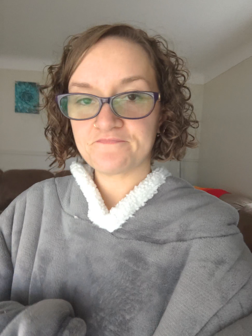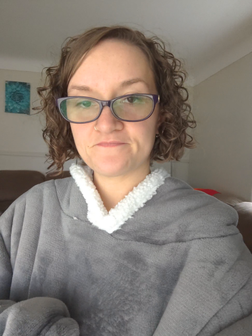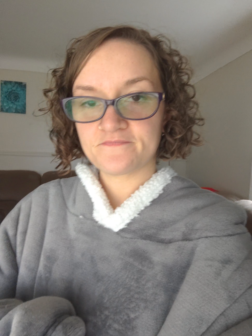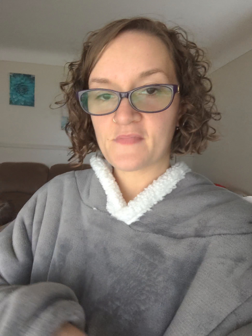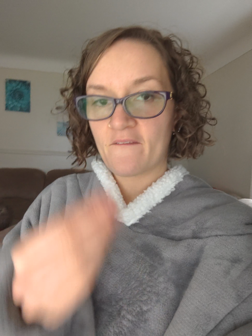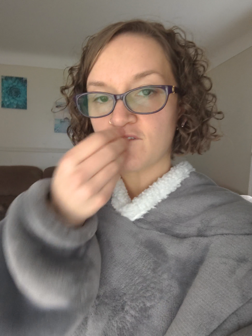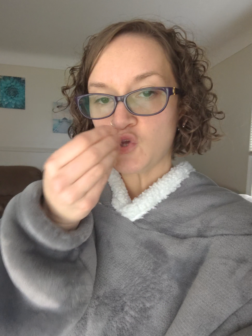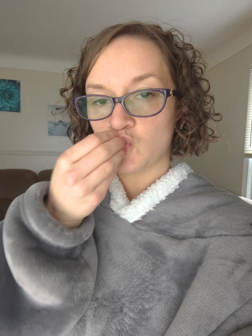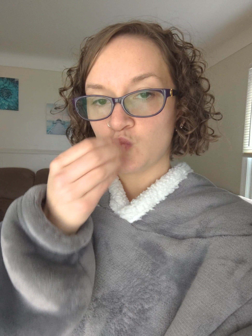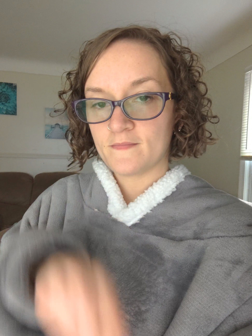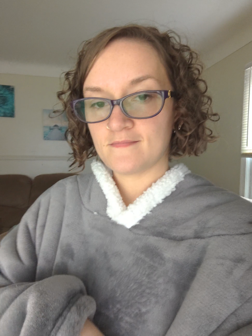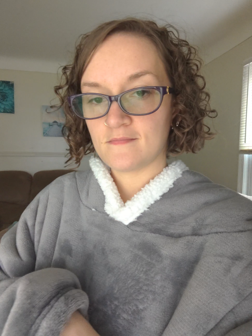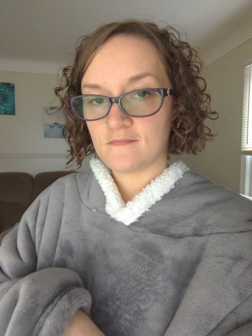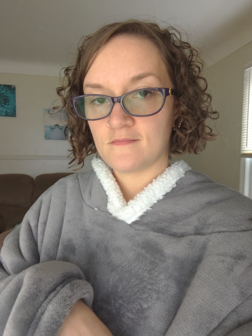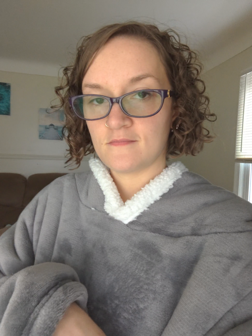food